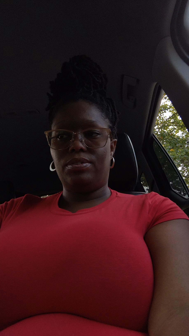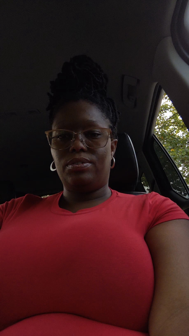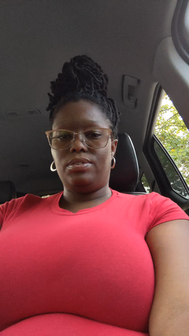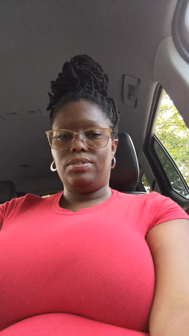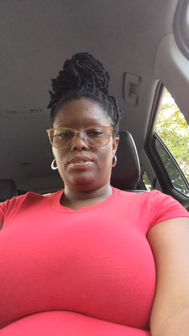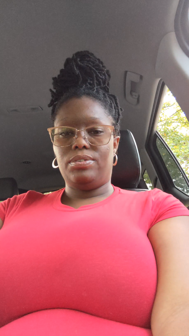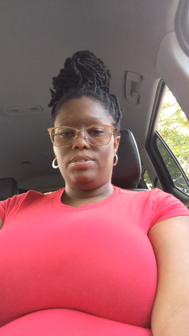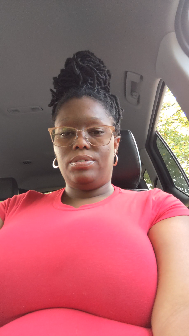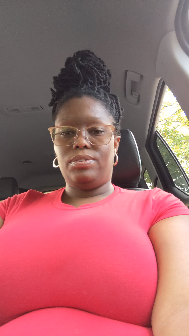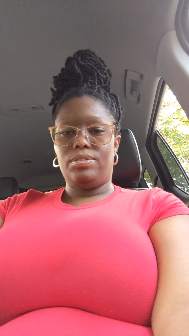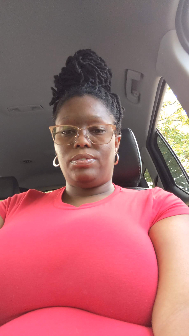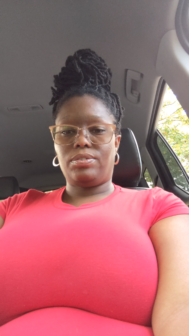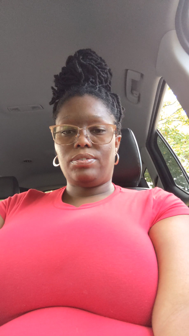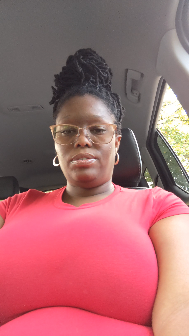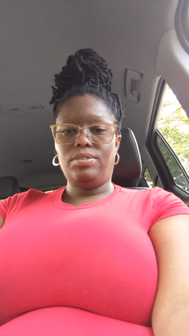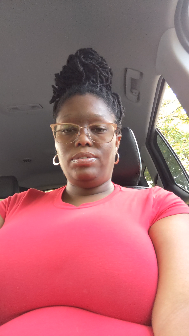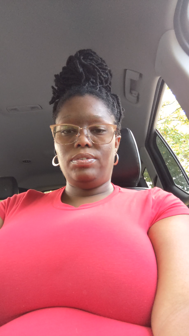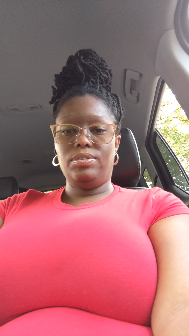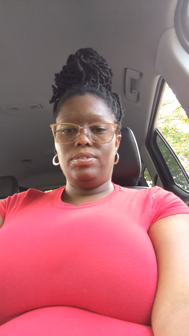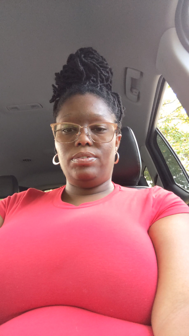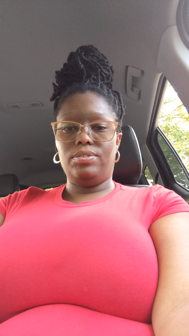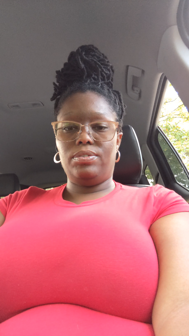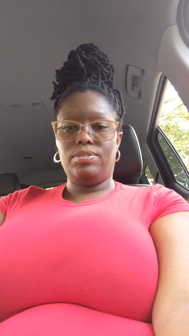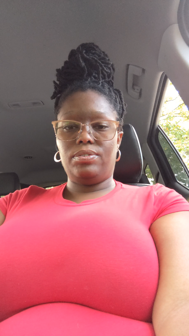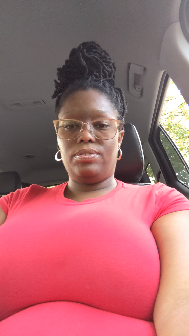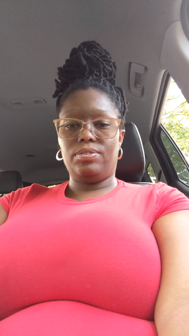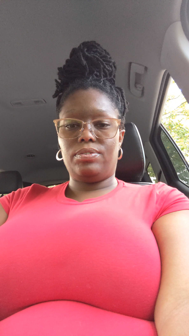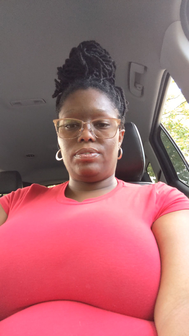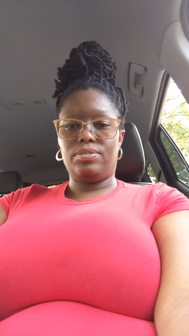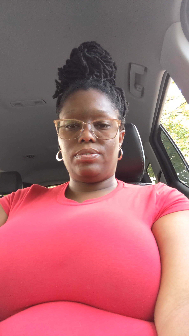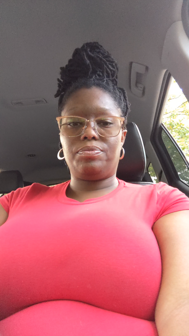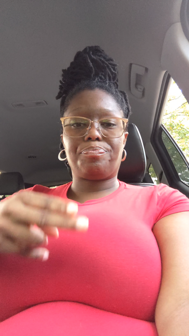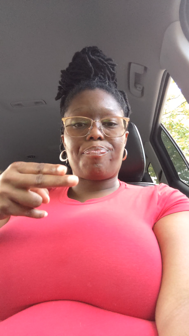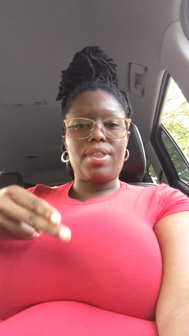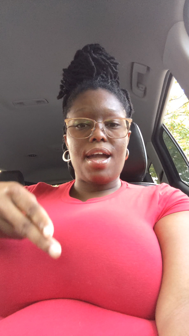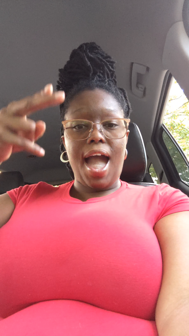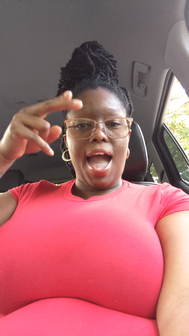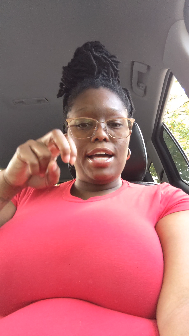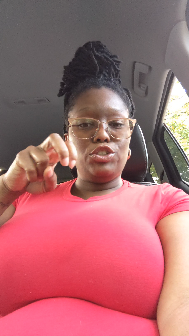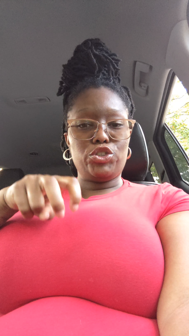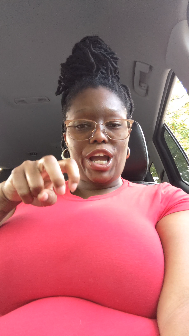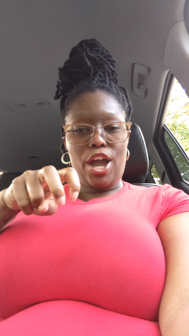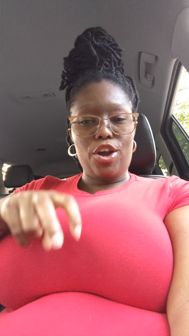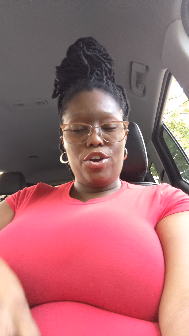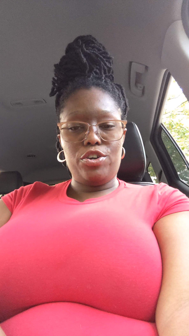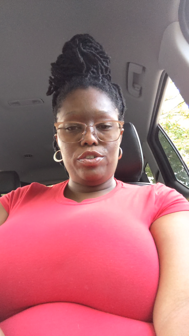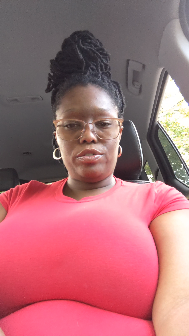high chair